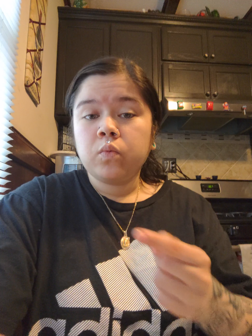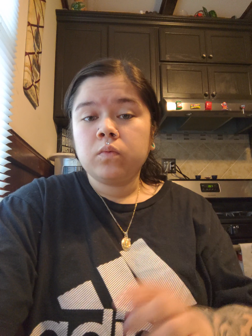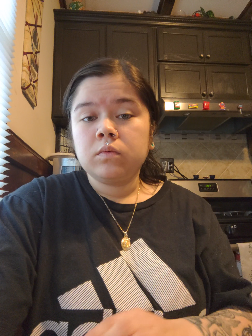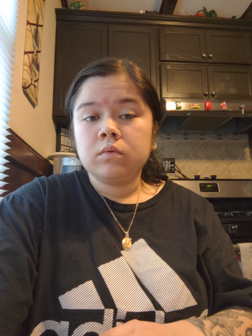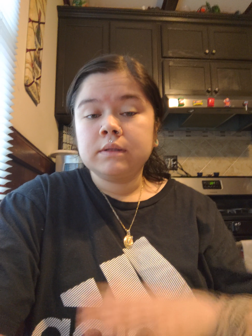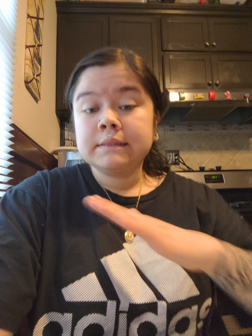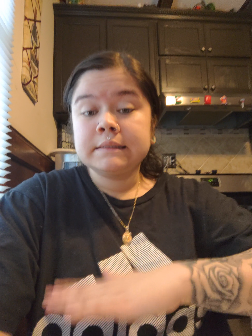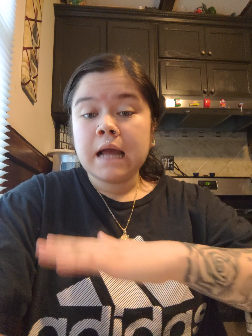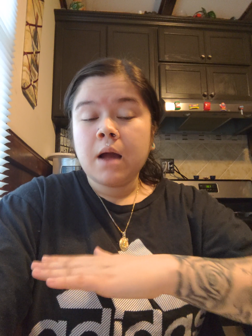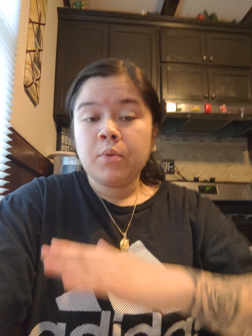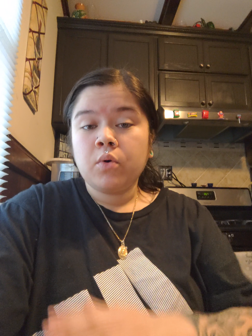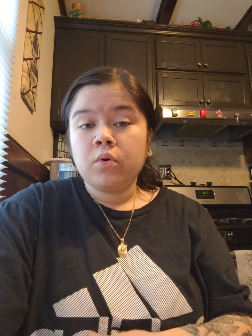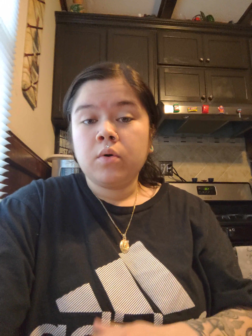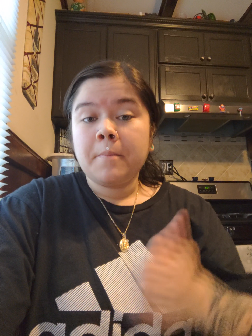table